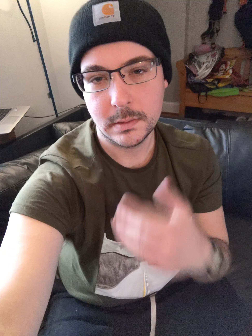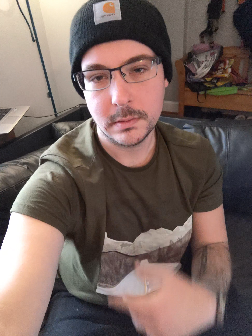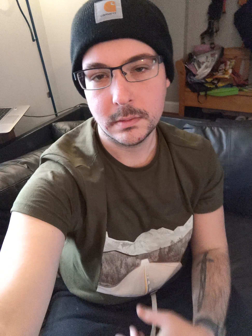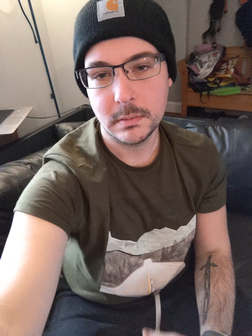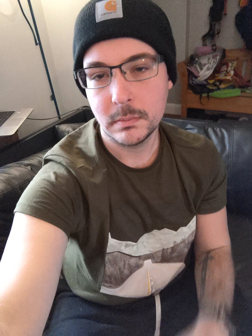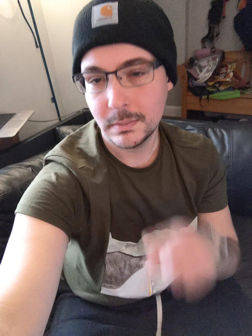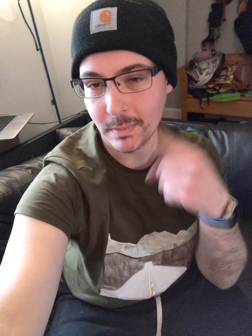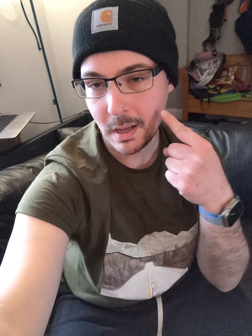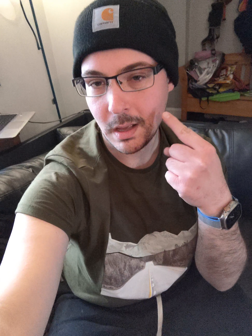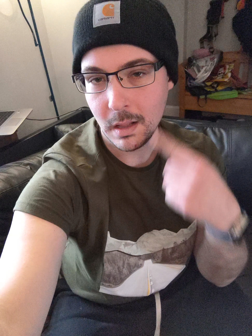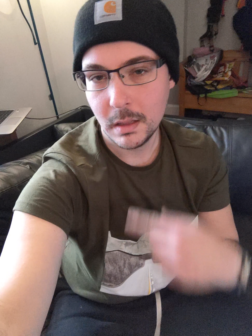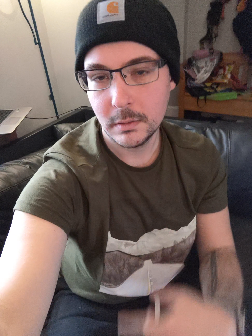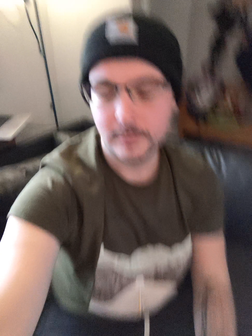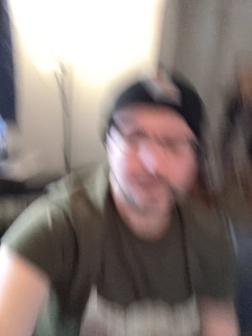smile